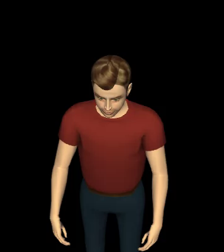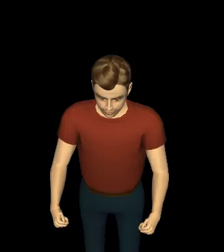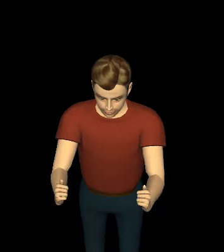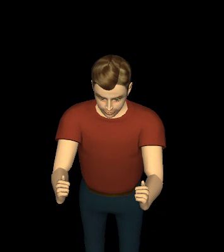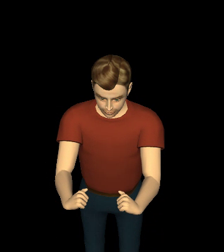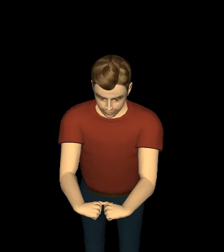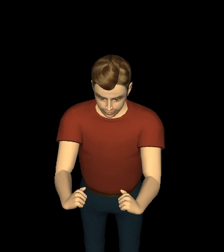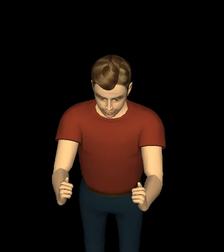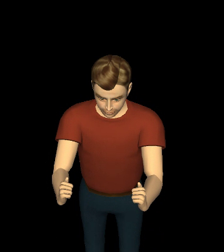حسنا